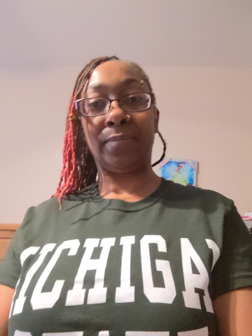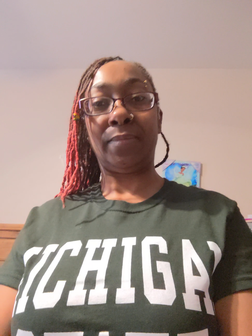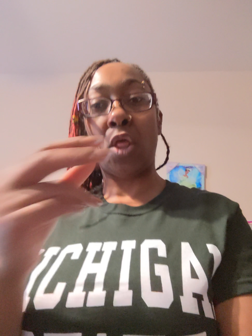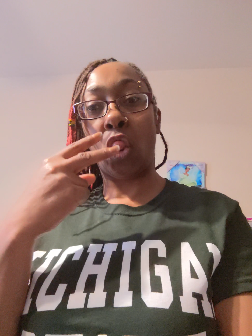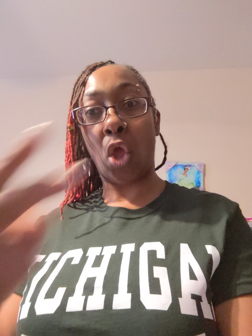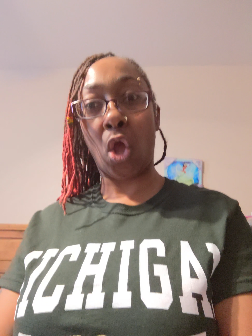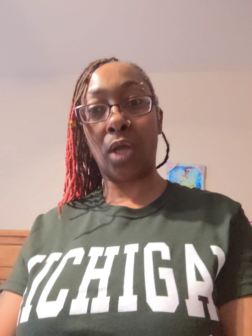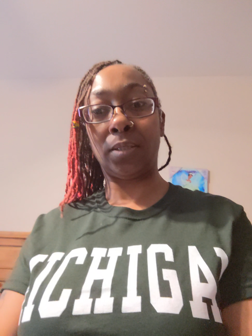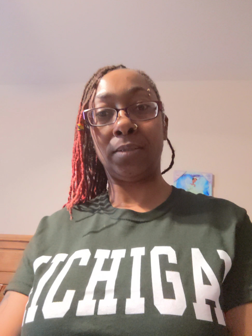look